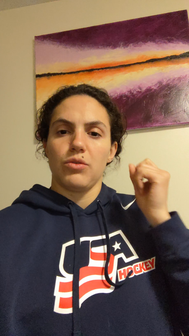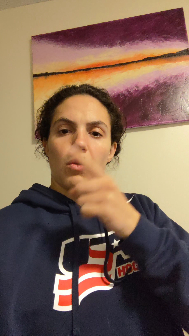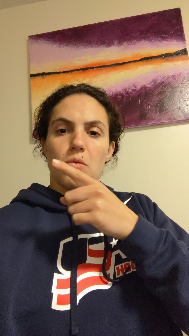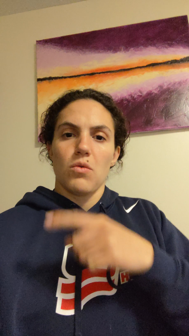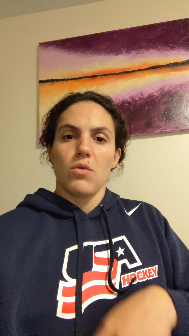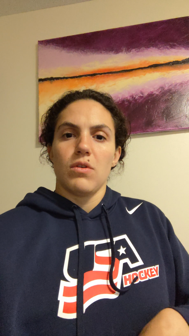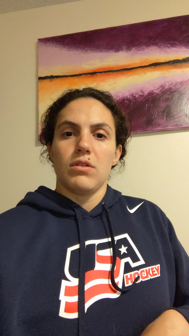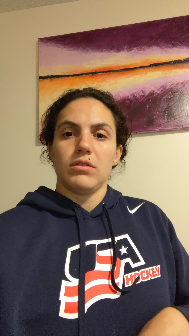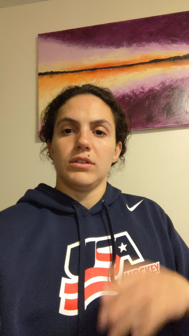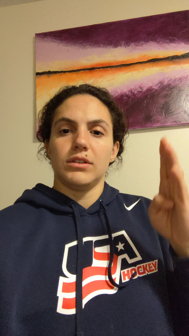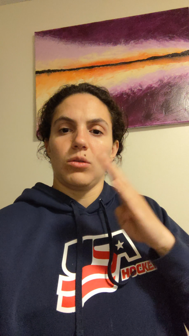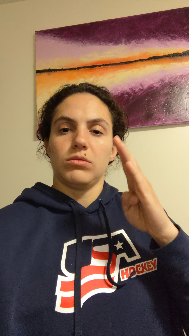downtown